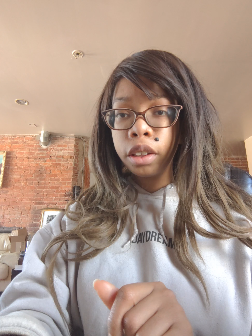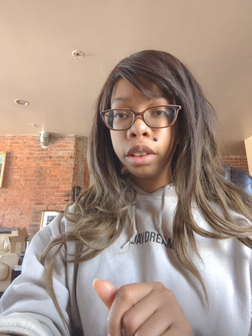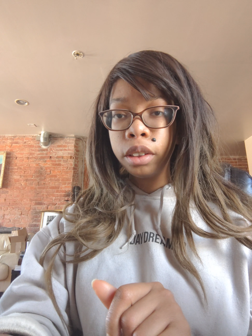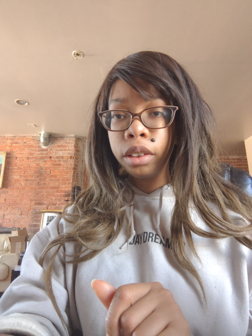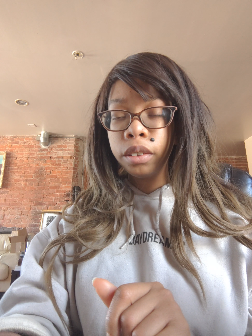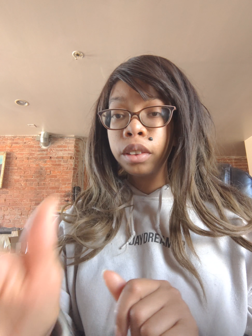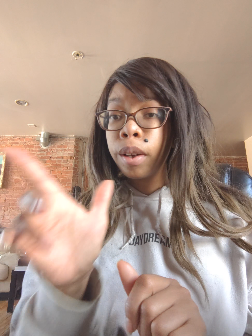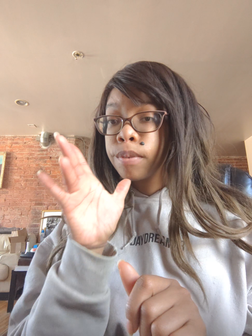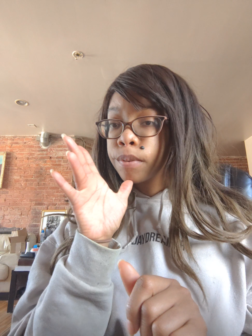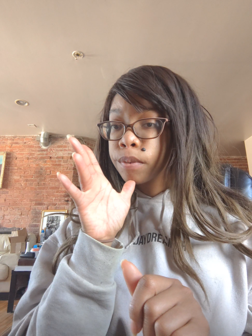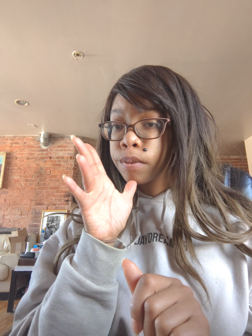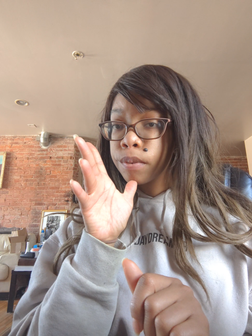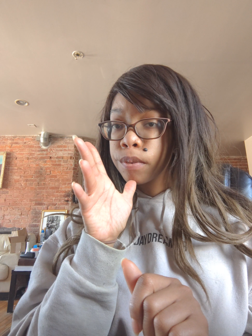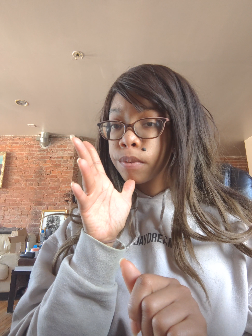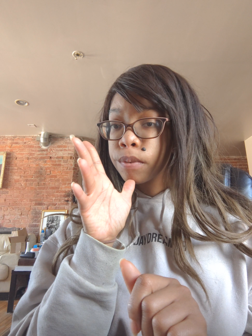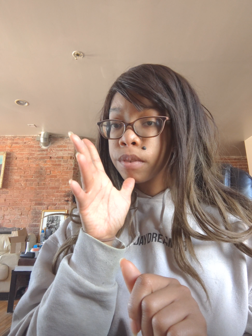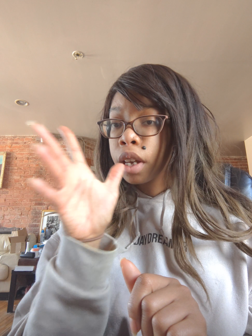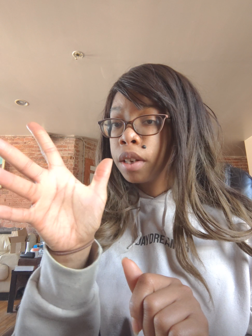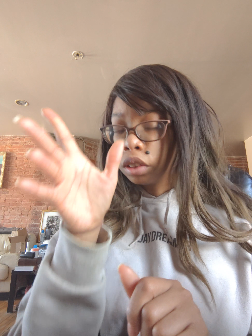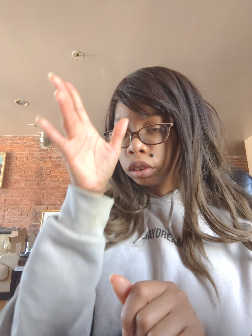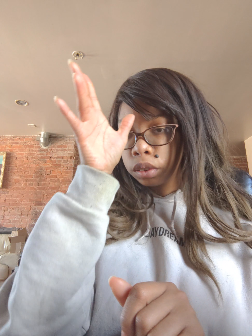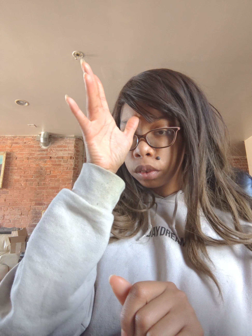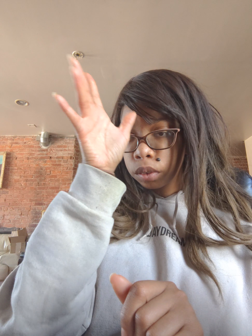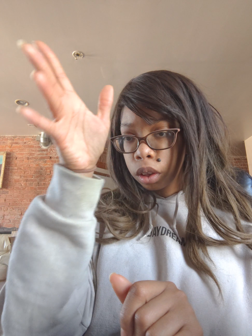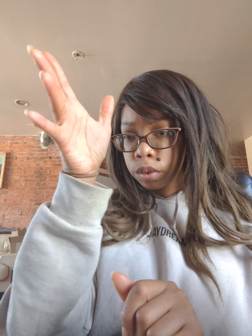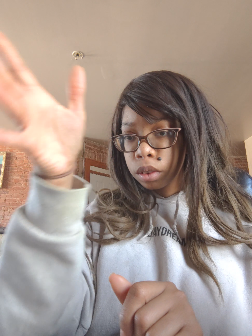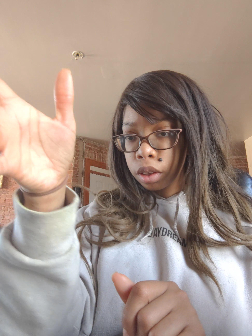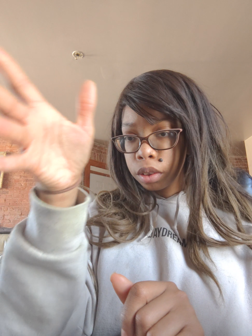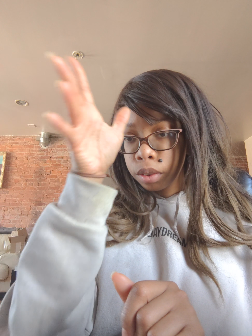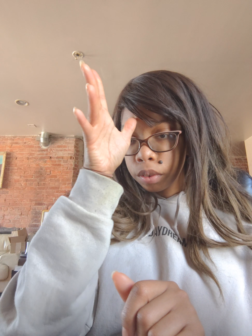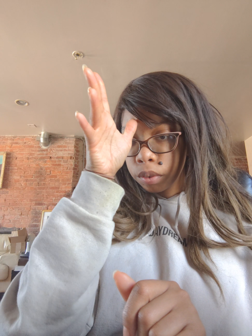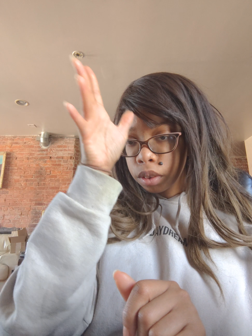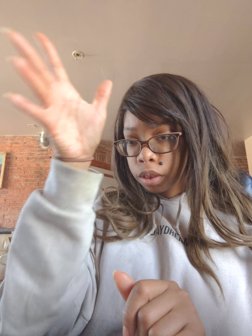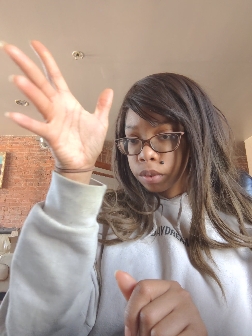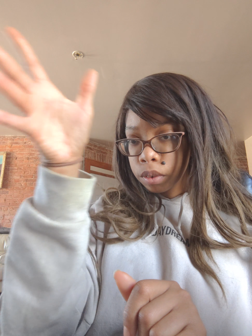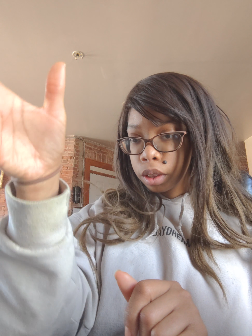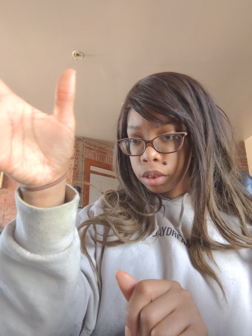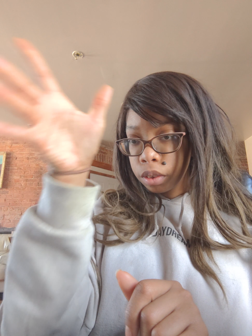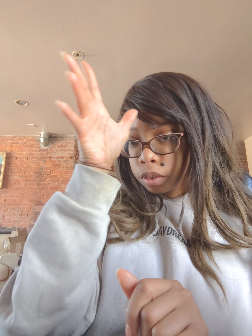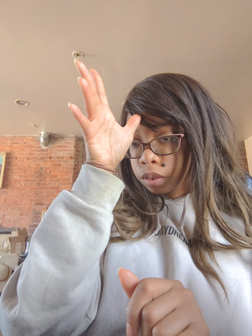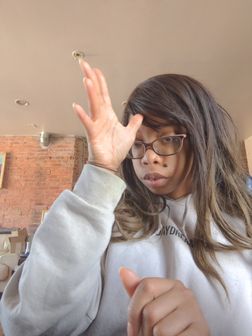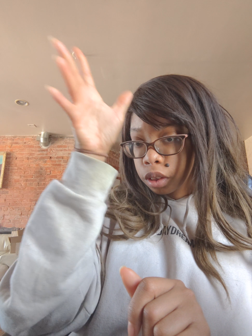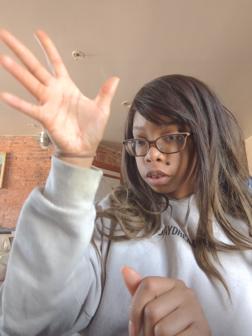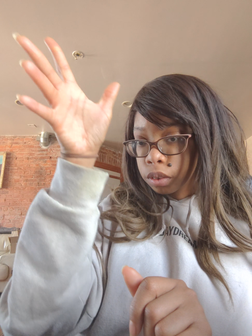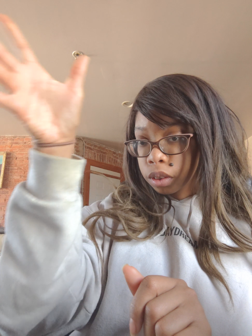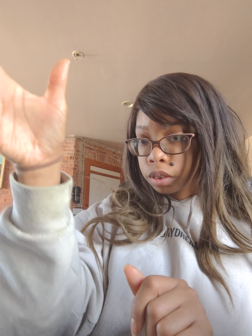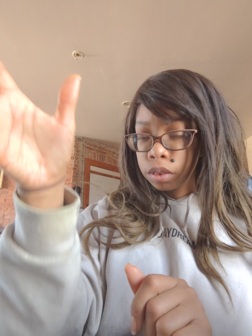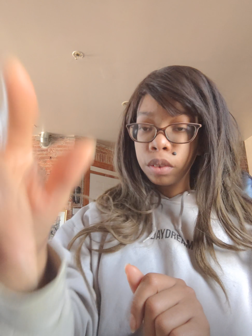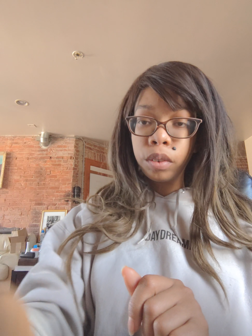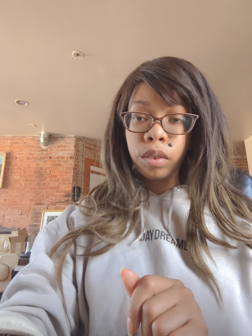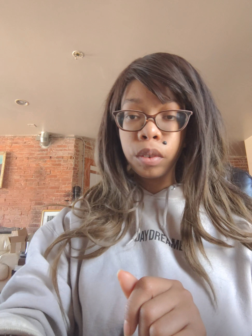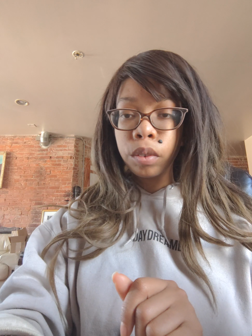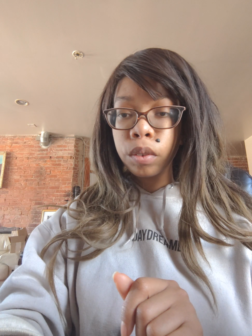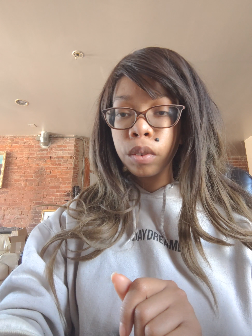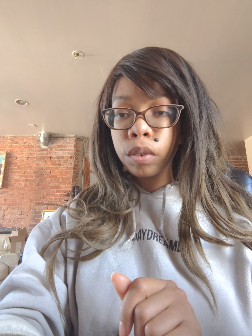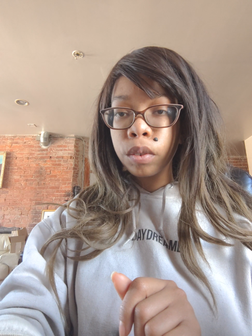grandpa